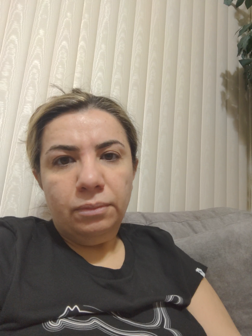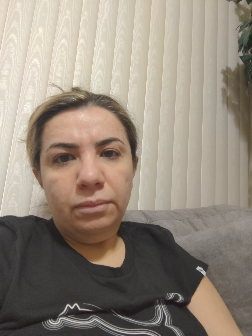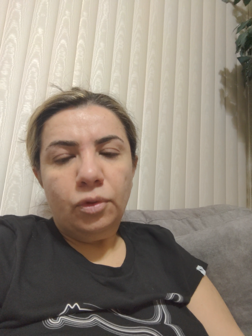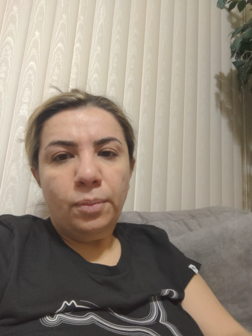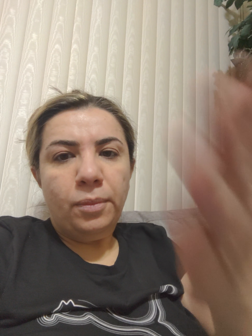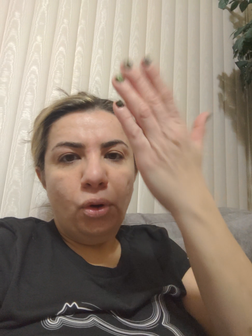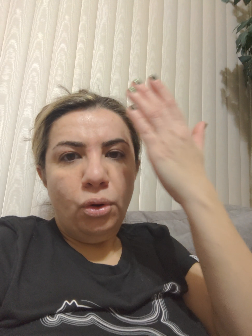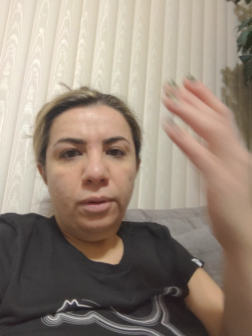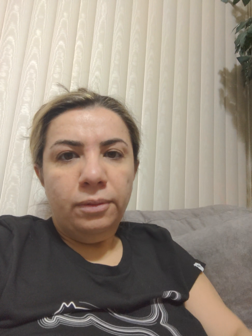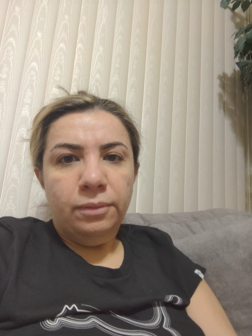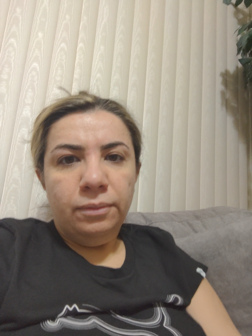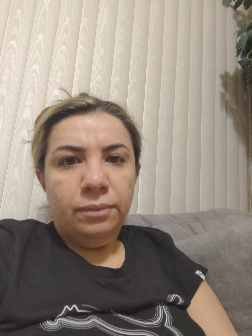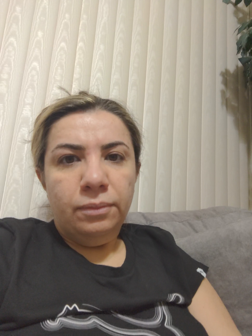morning